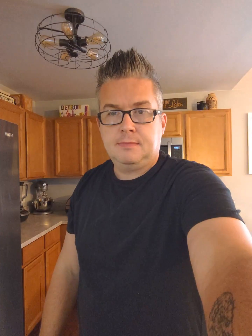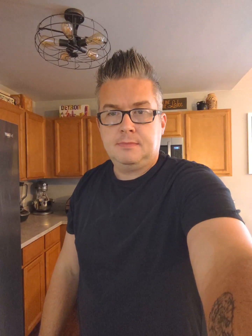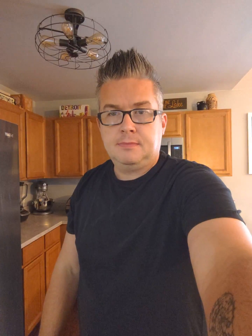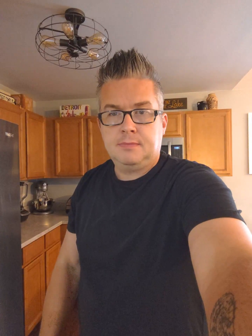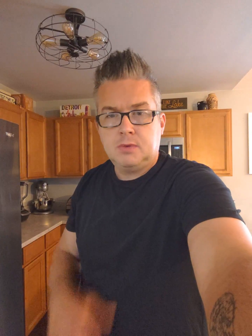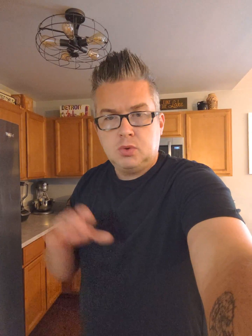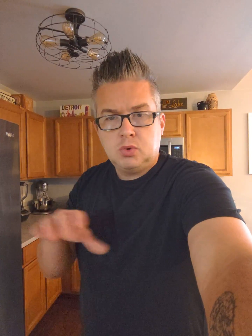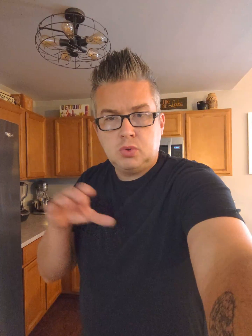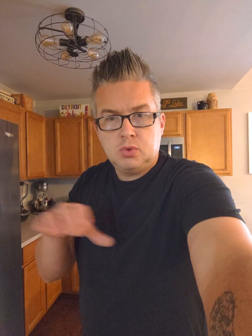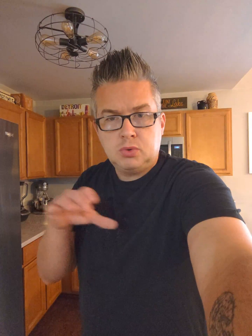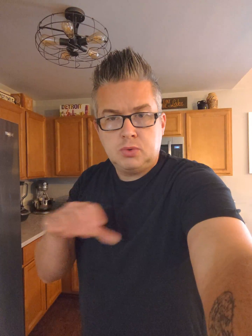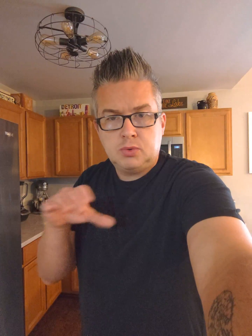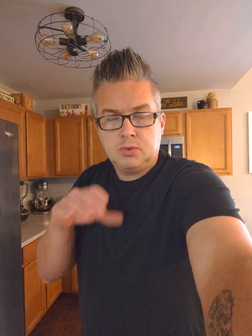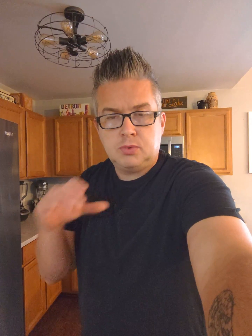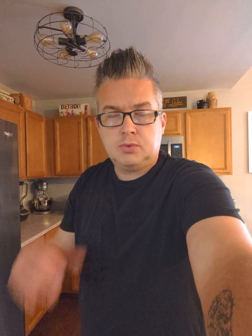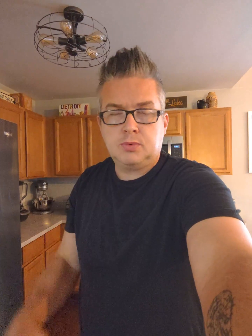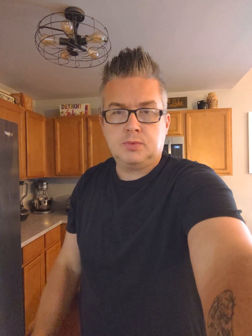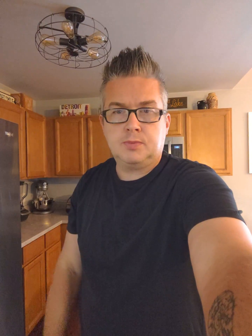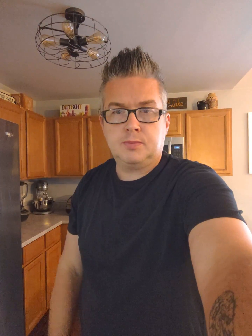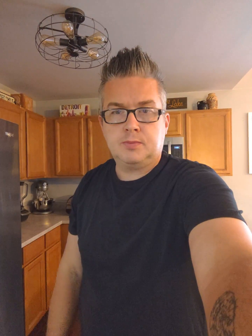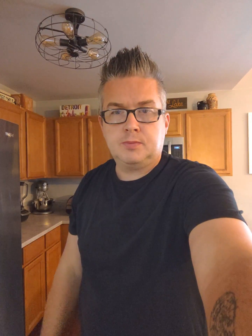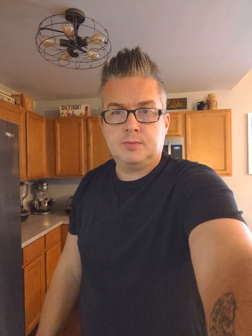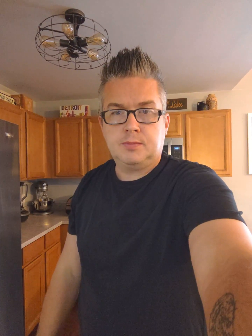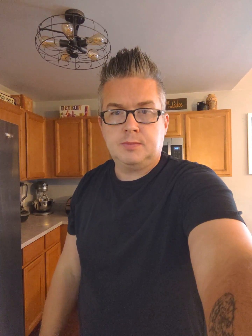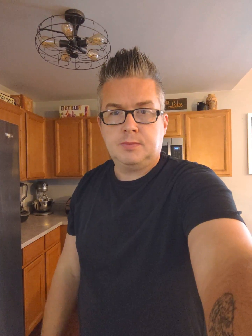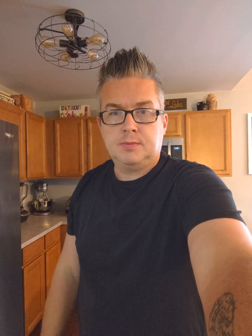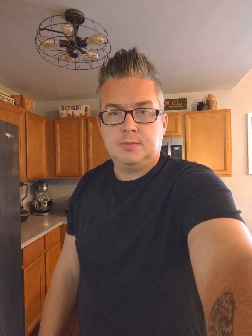does